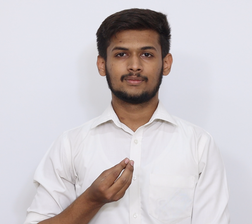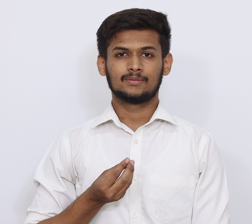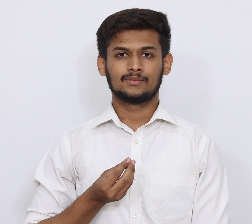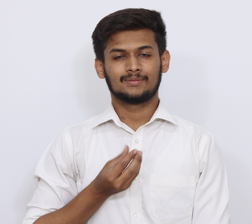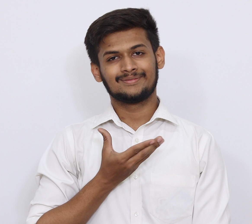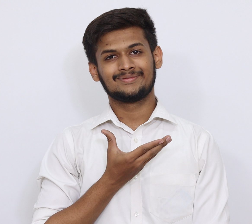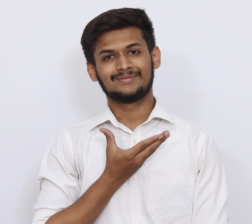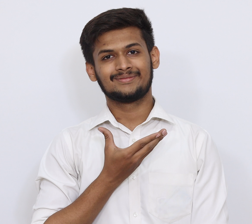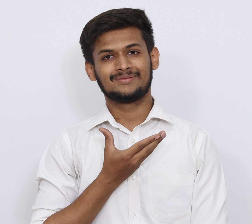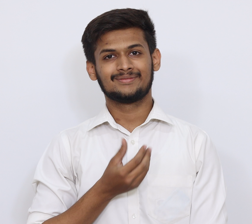glad